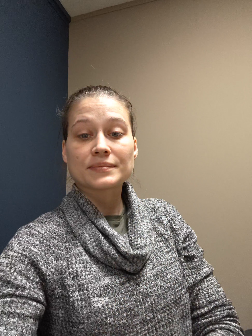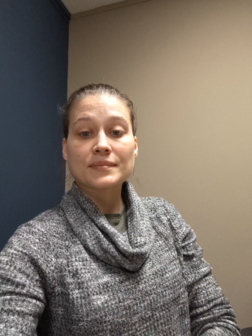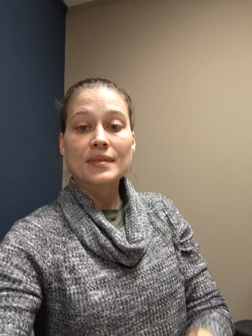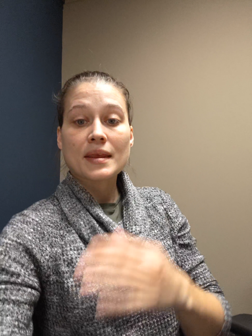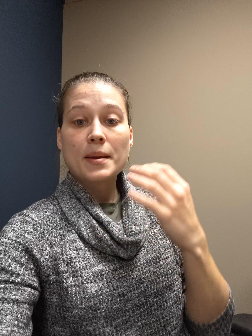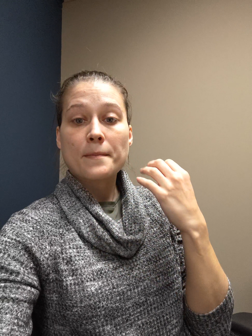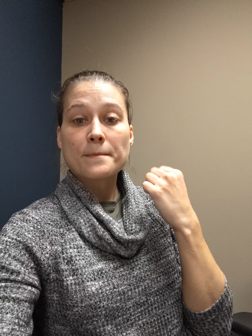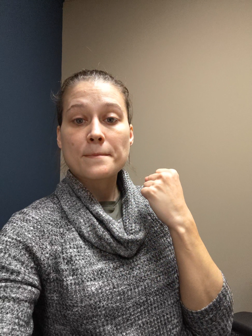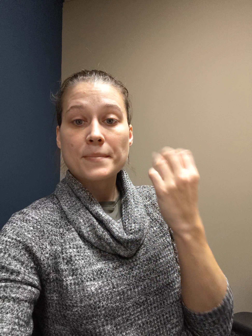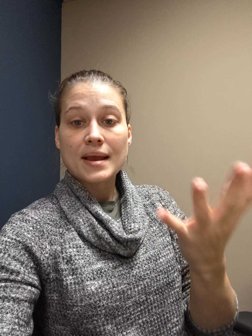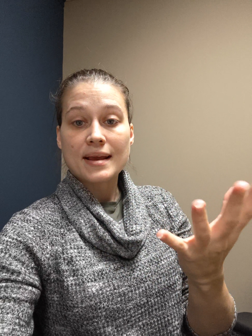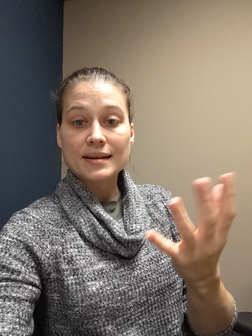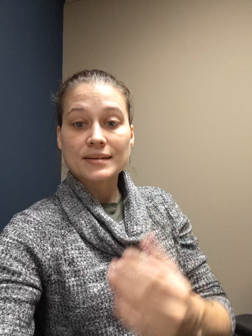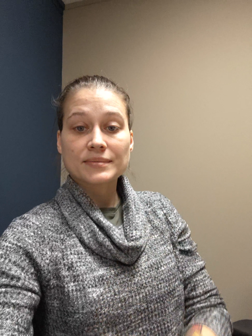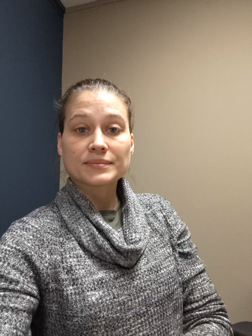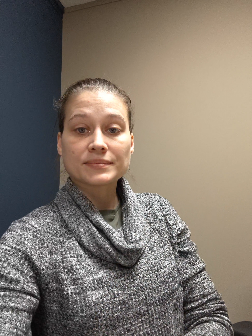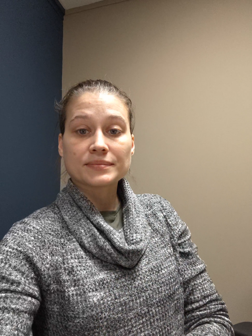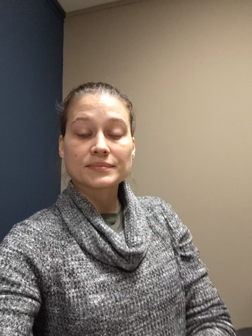many